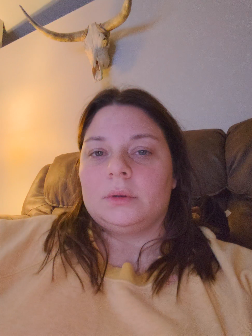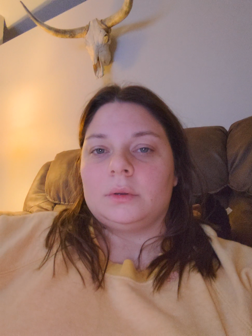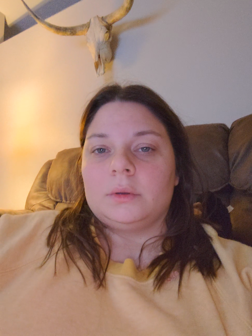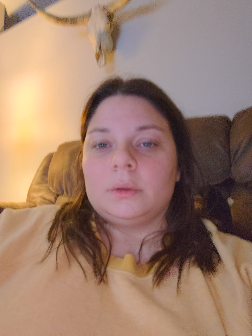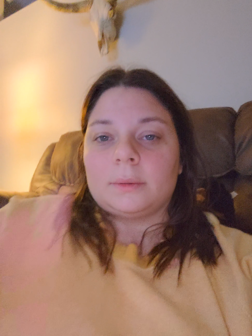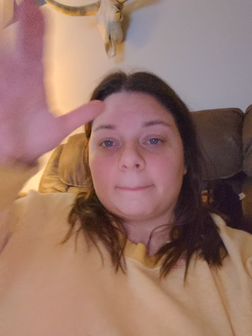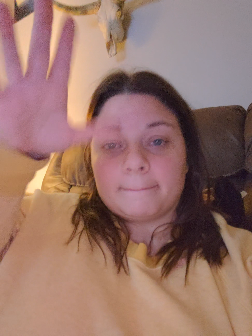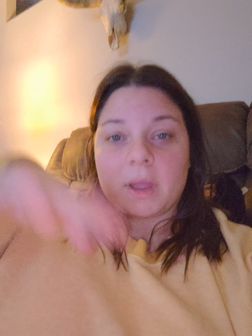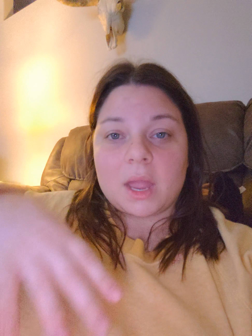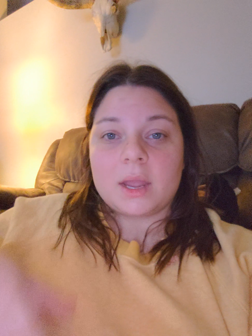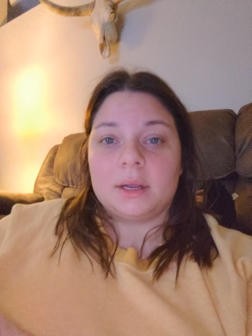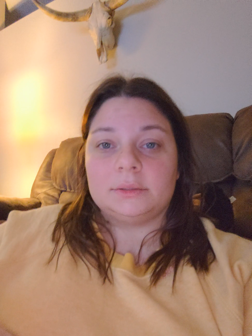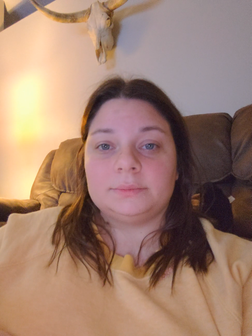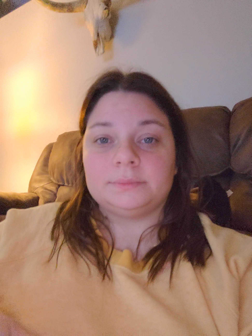man